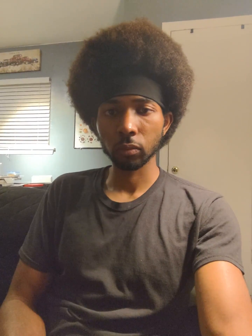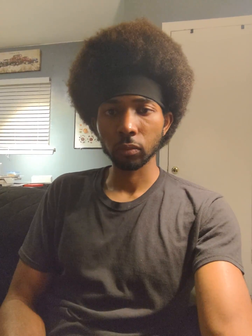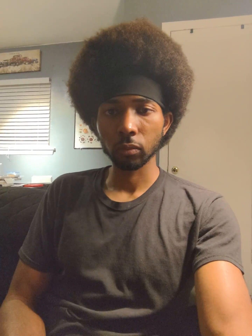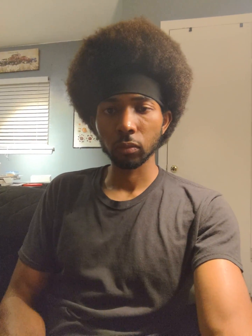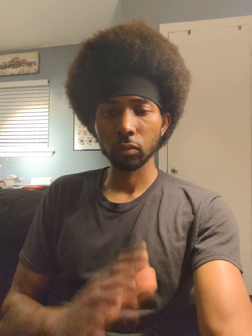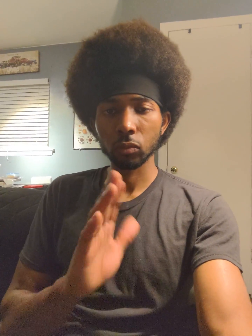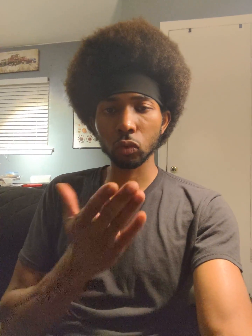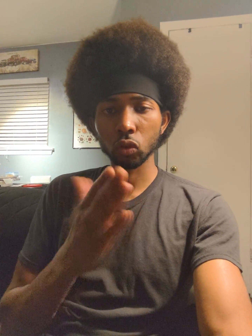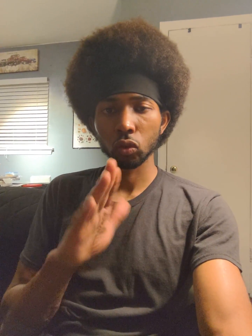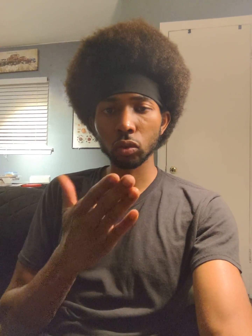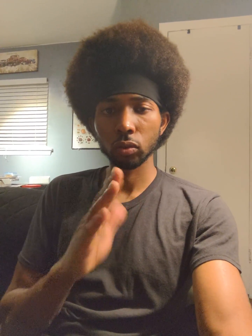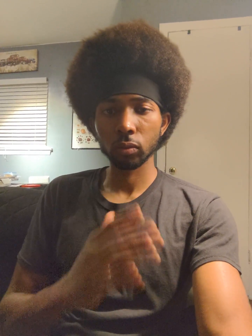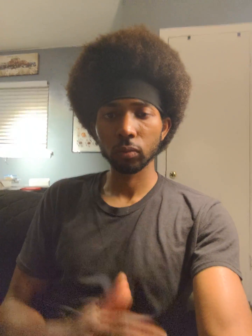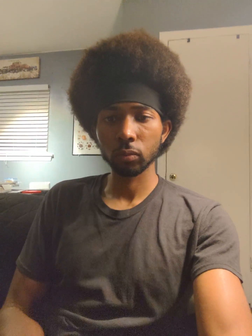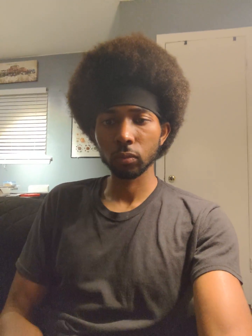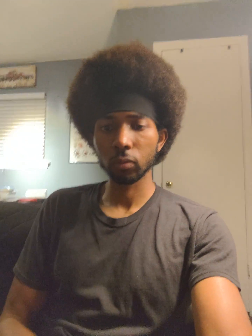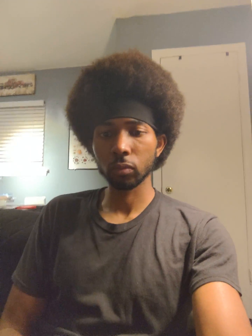share